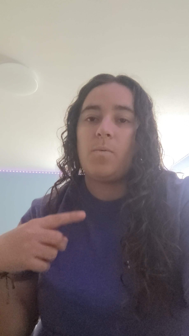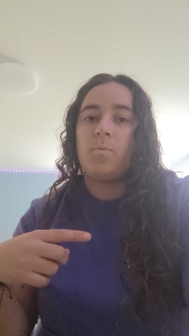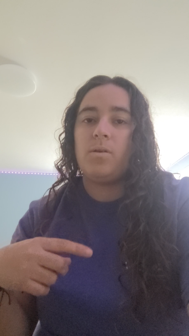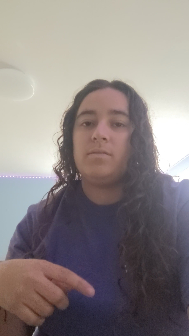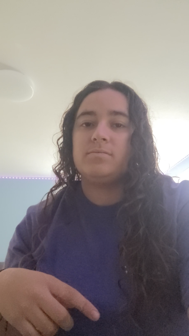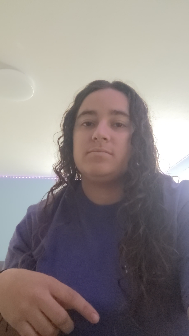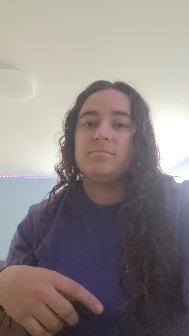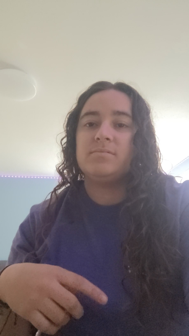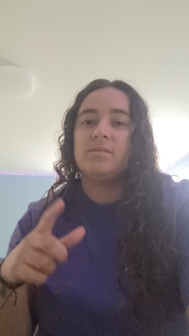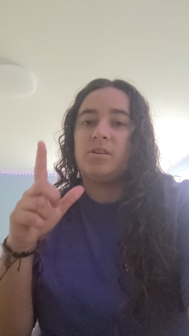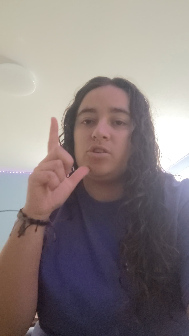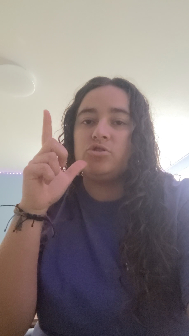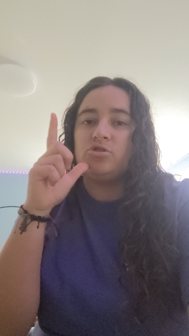lunch